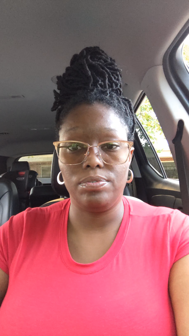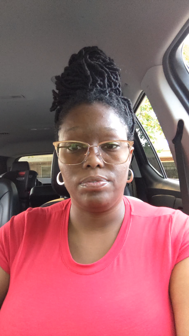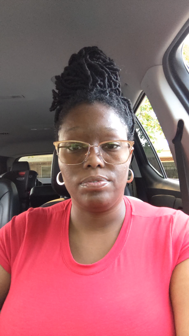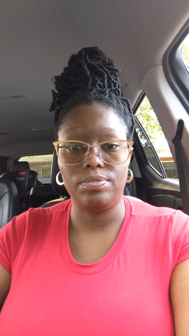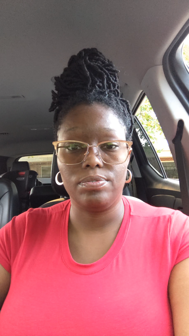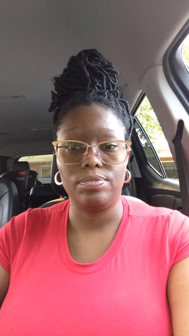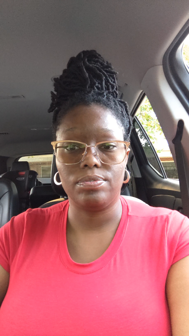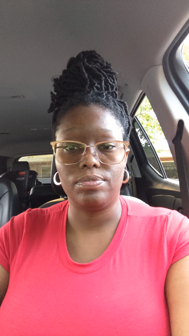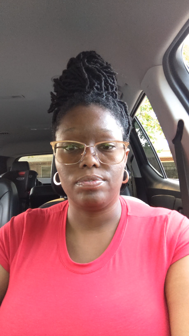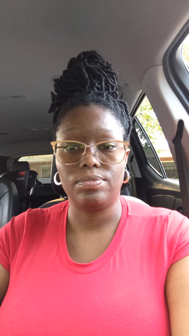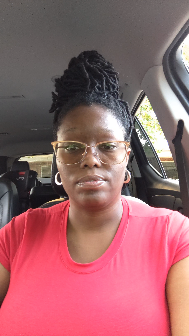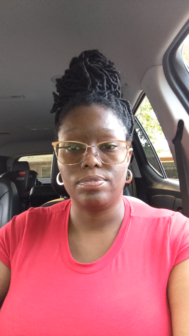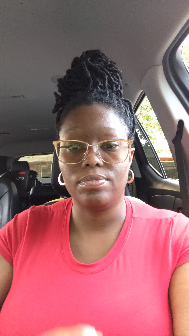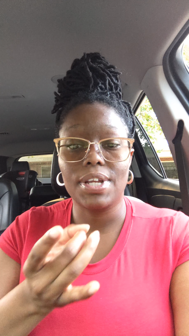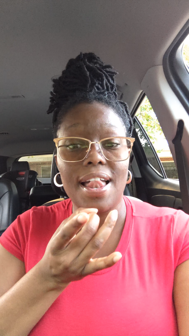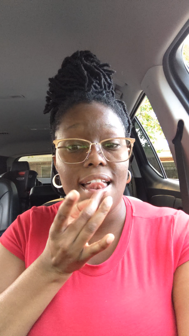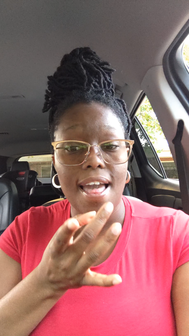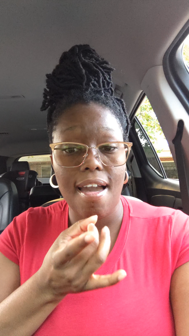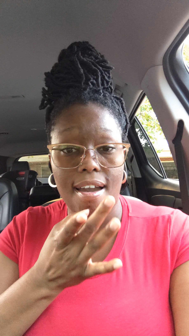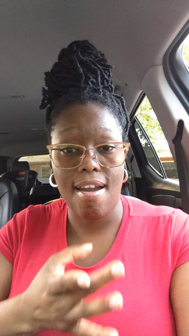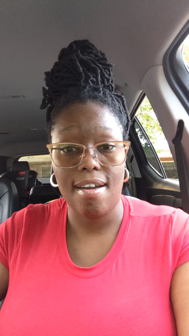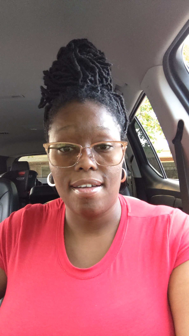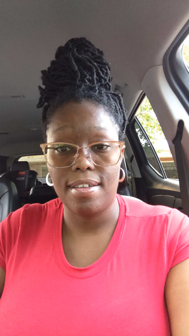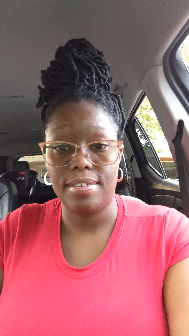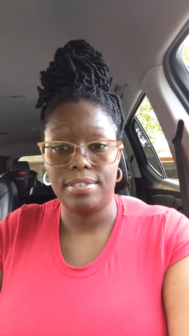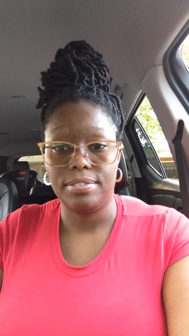light bulb